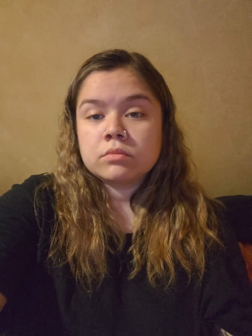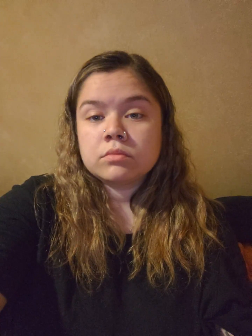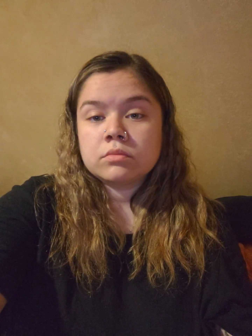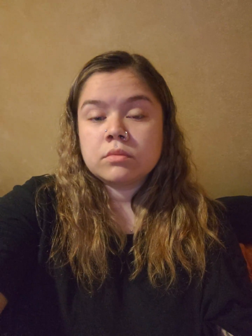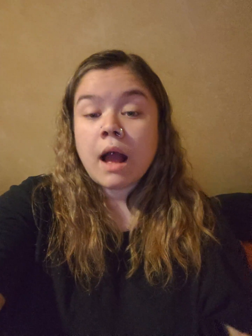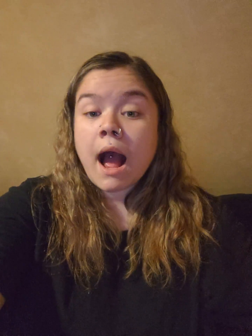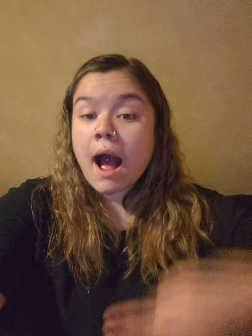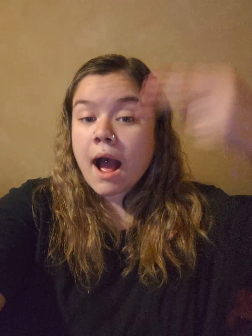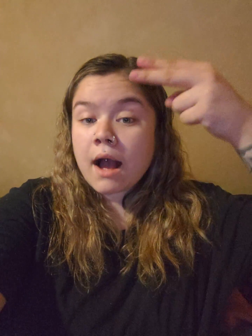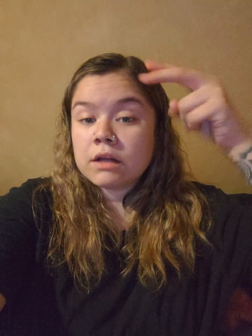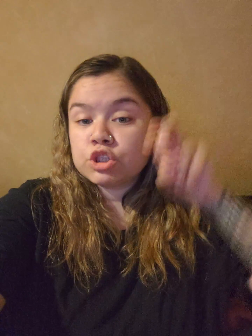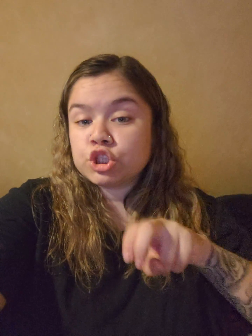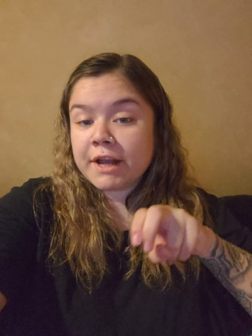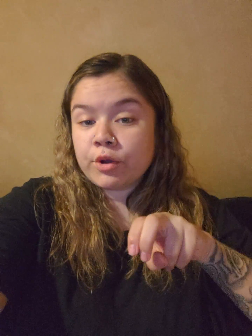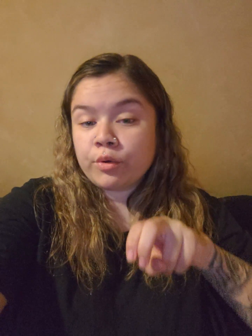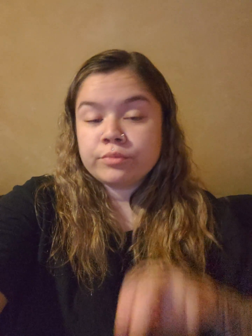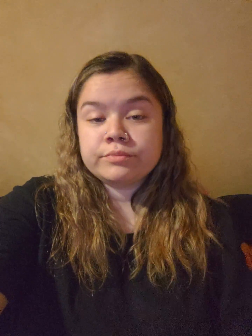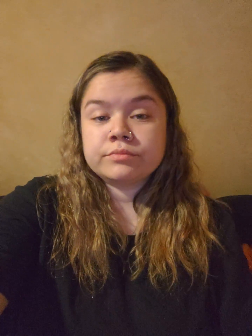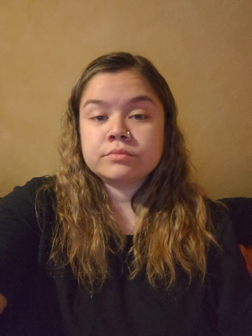high chair